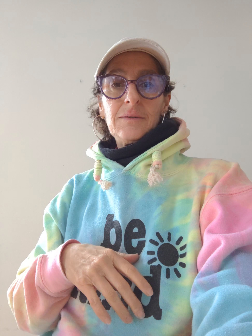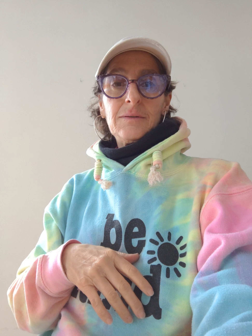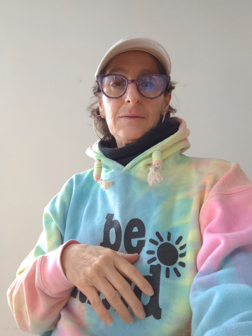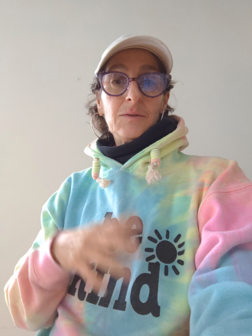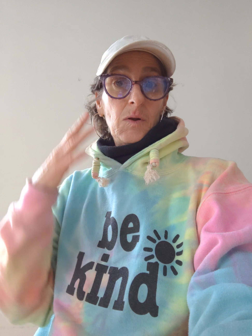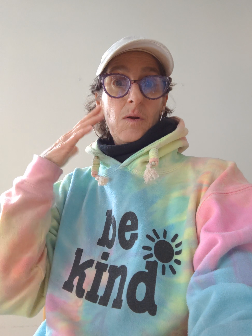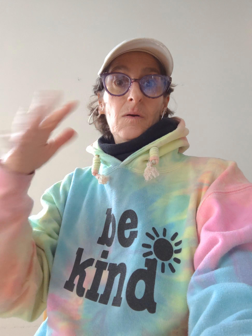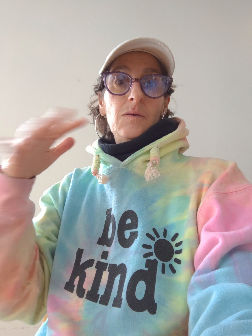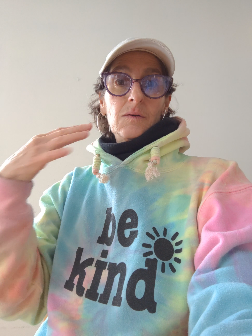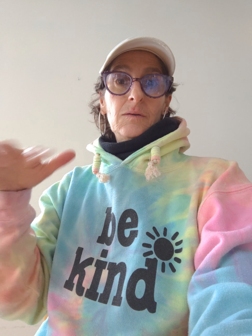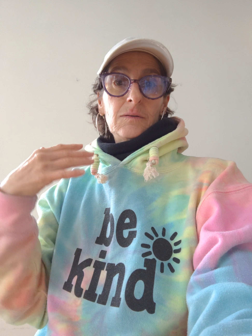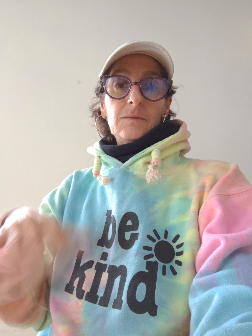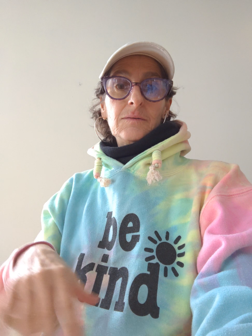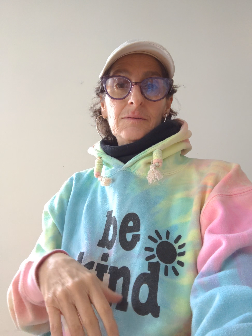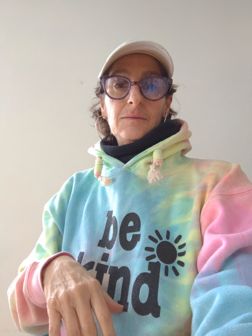noisy